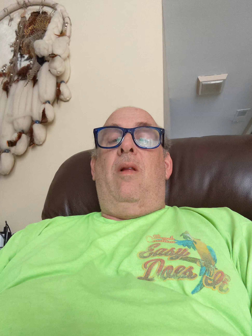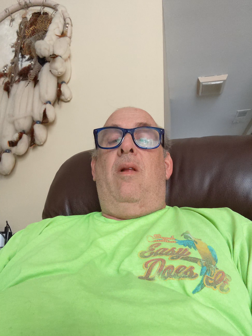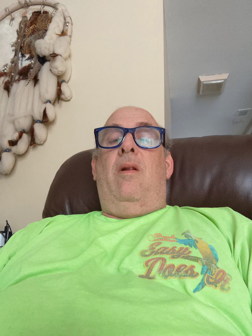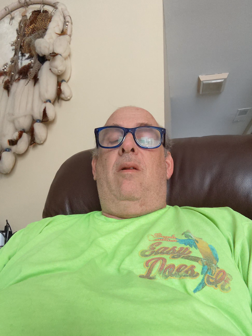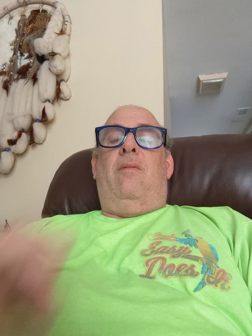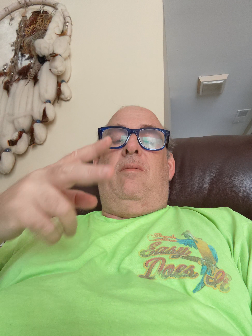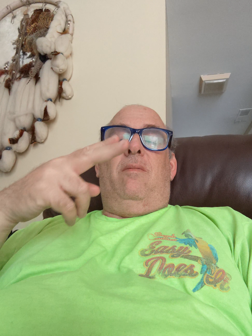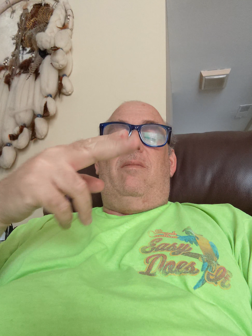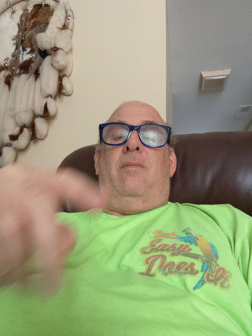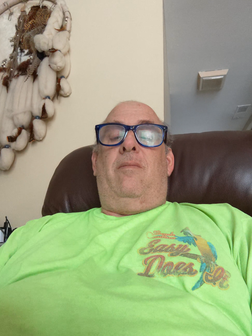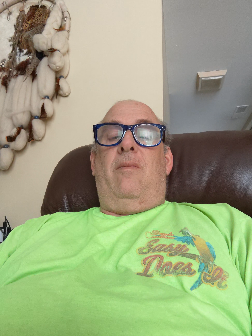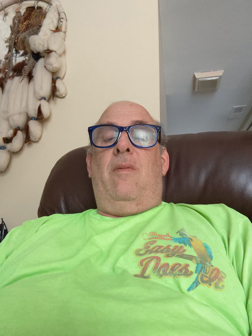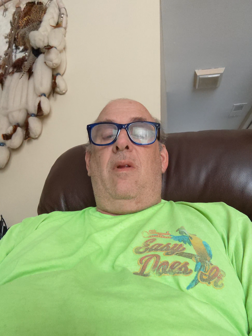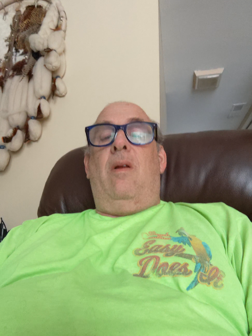cut